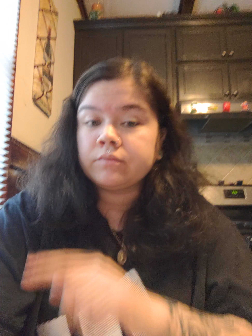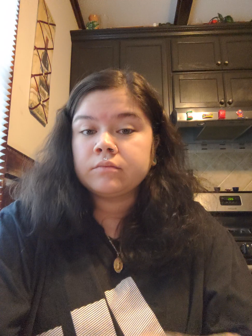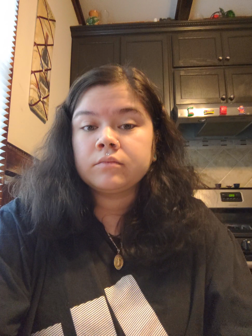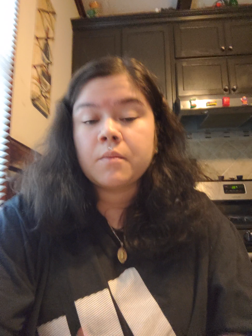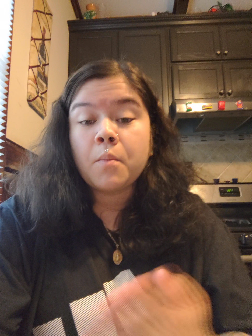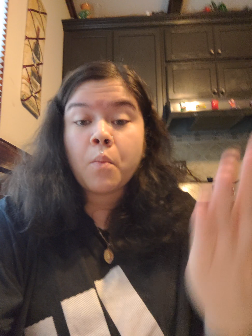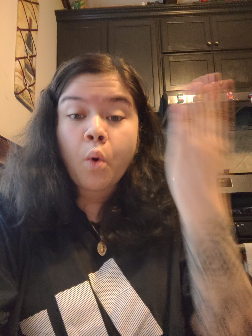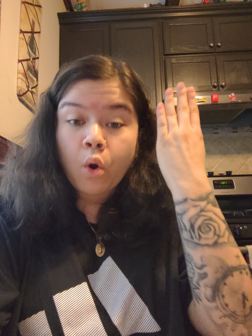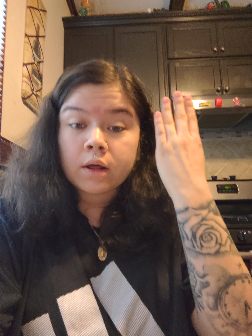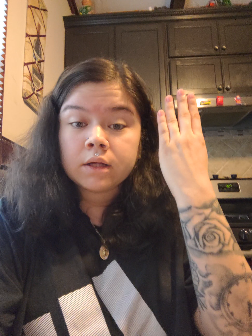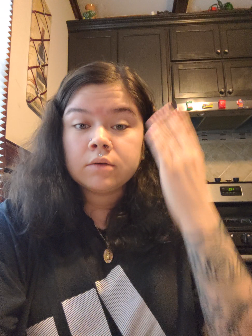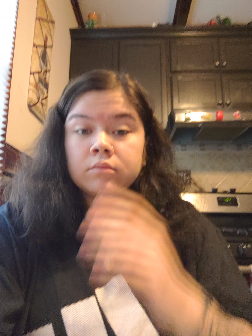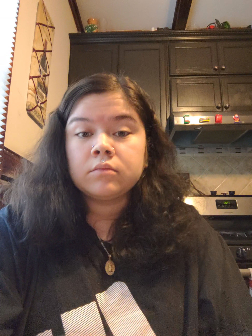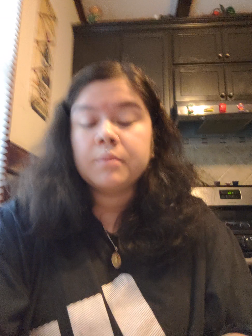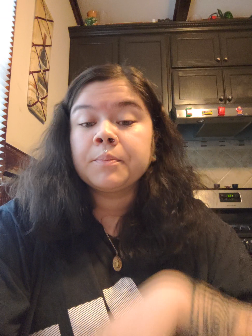morning